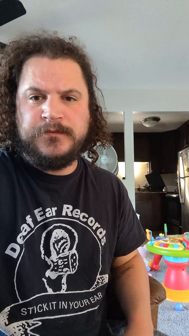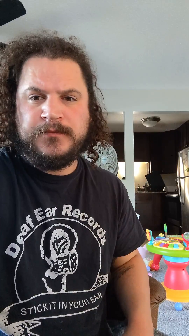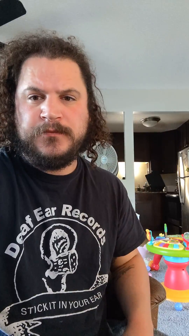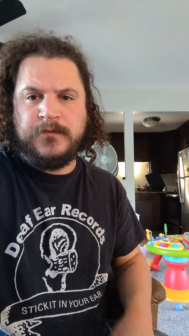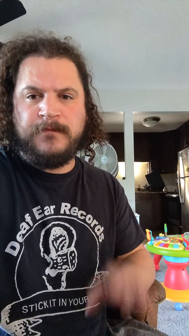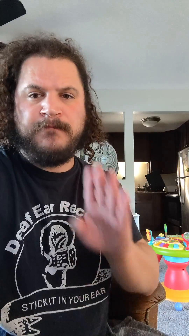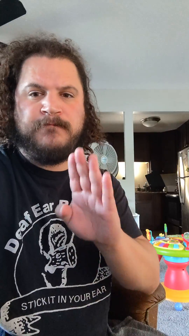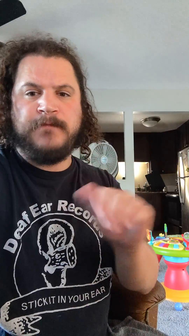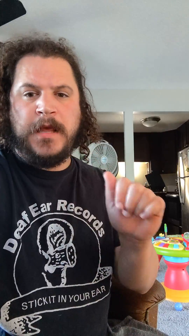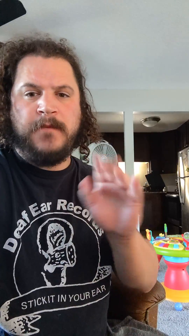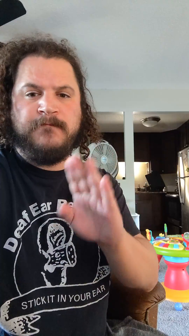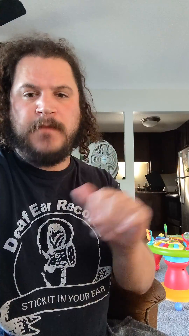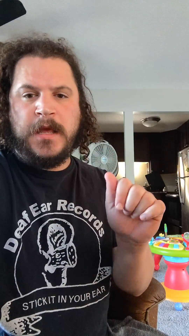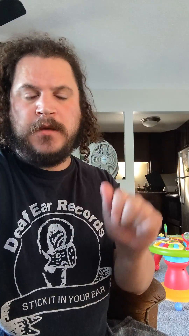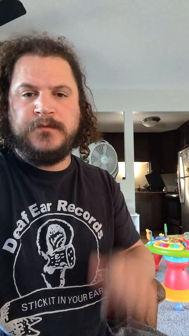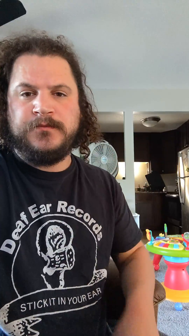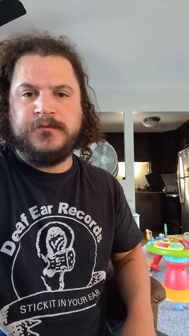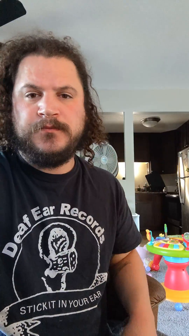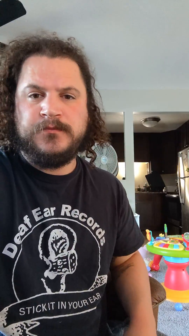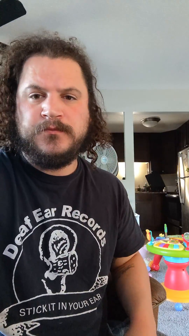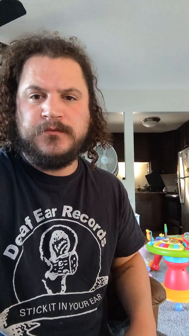baa baa